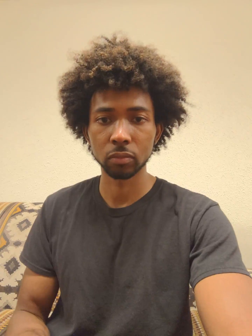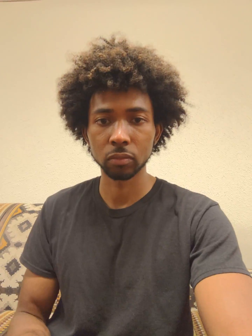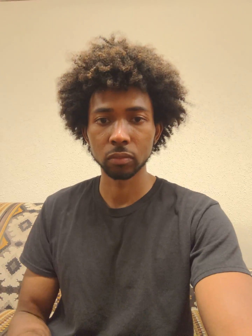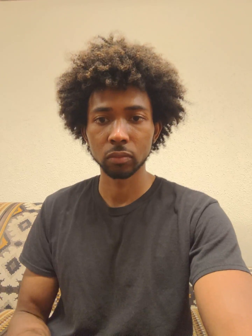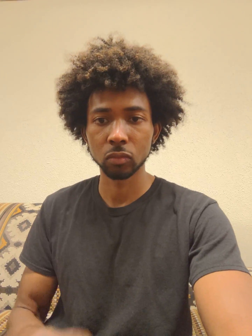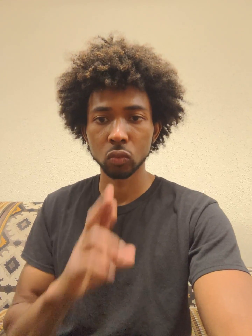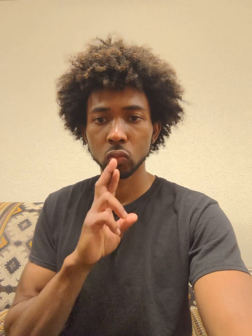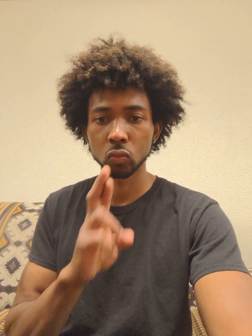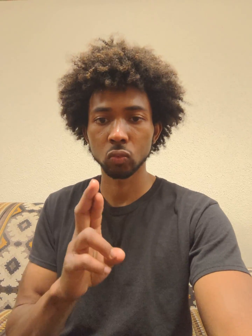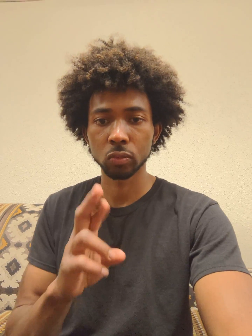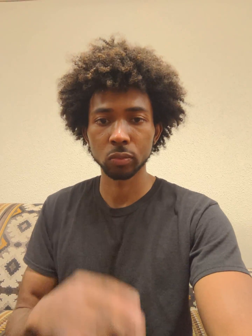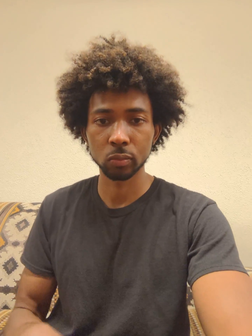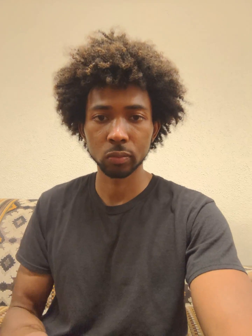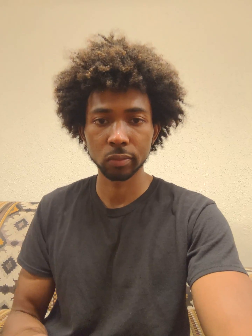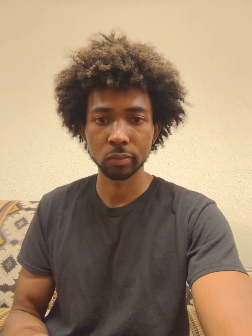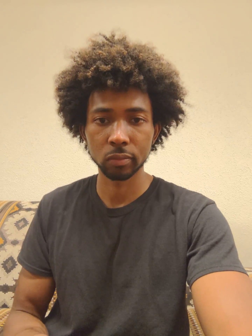are